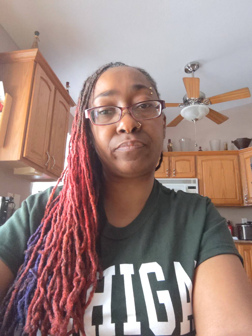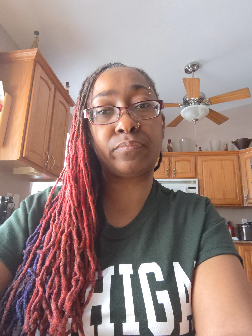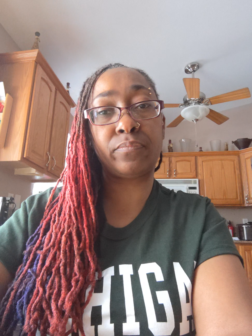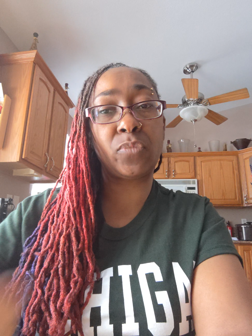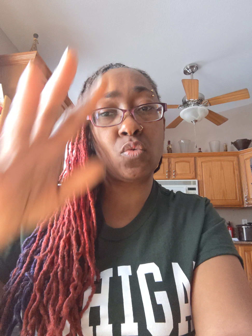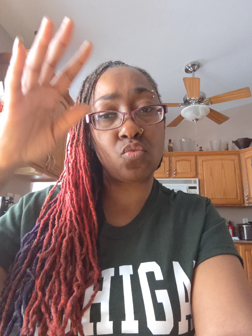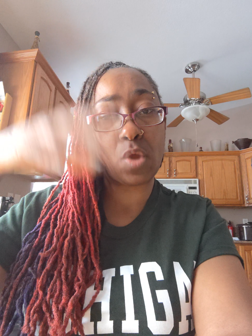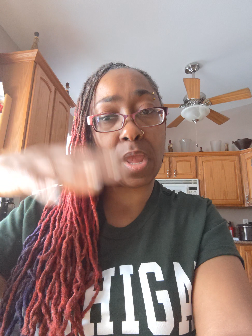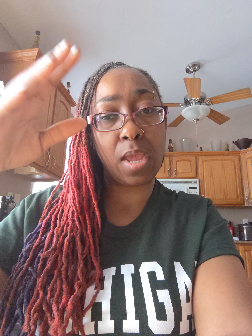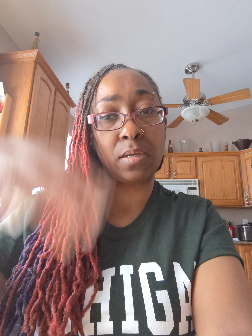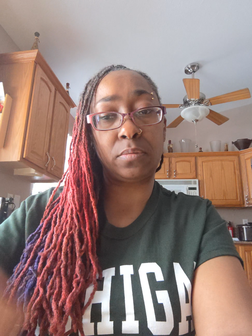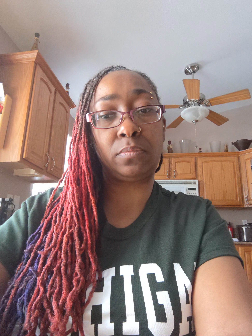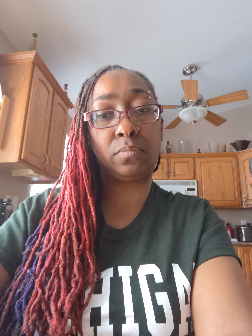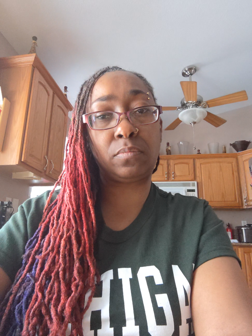rain